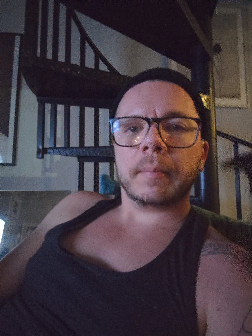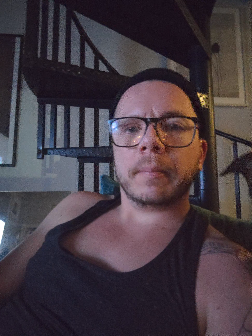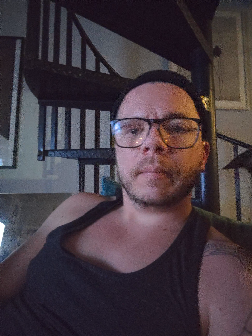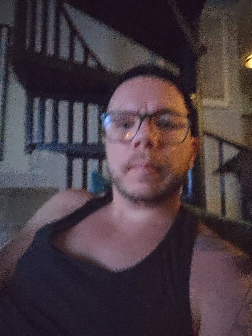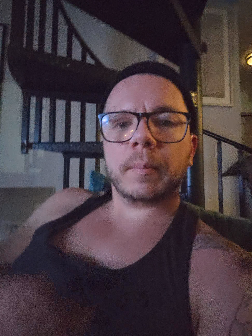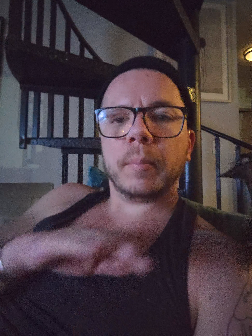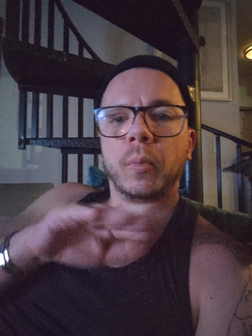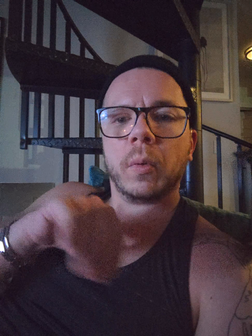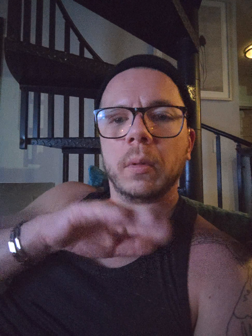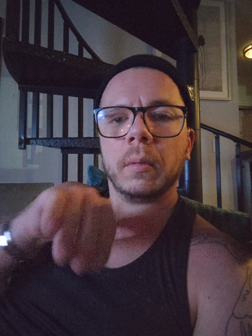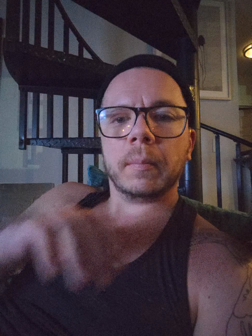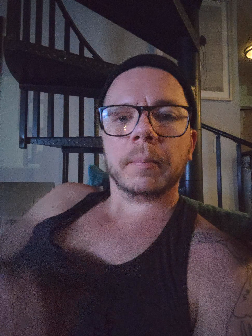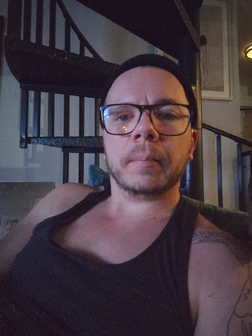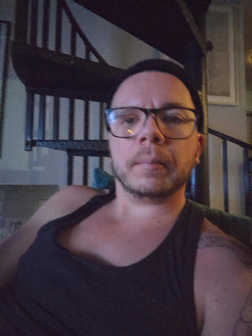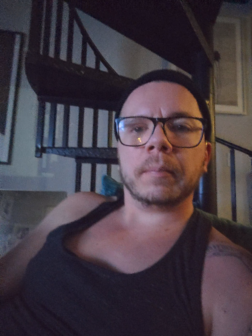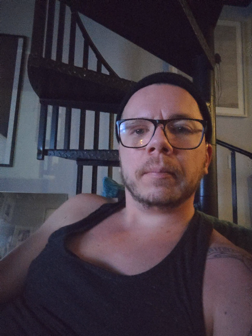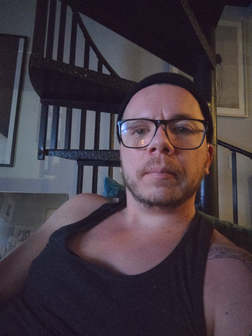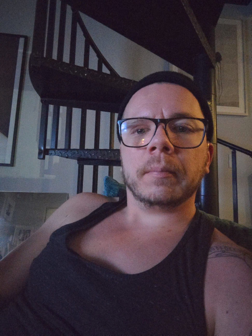pool